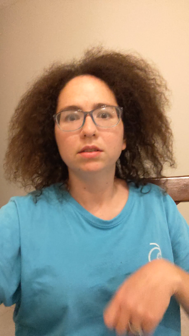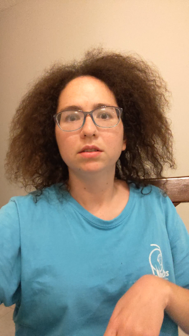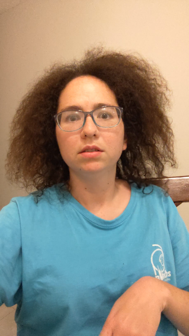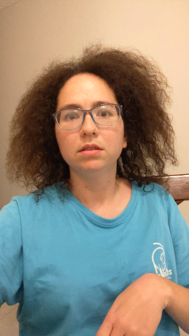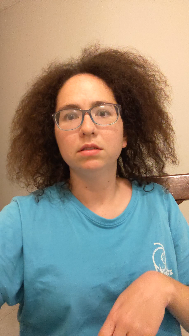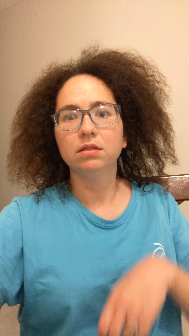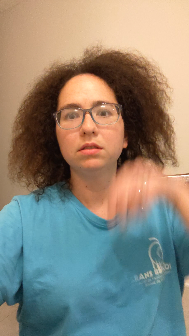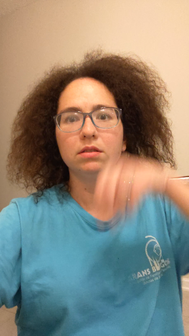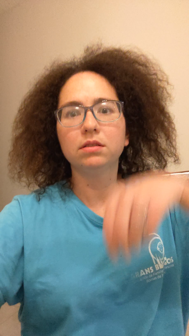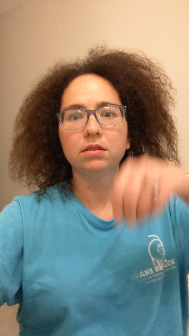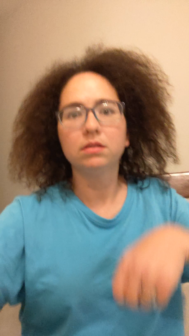inside